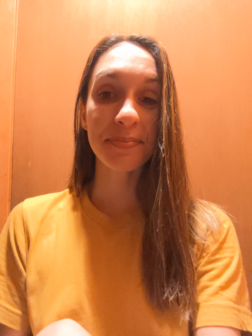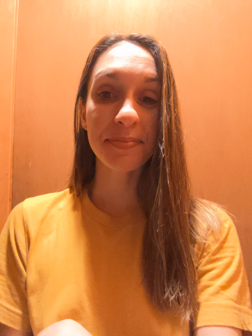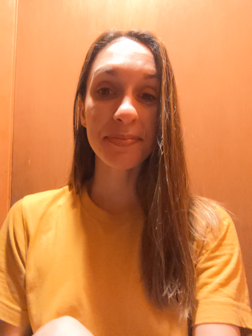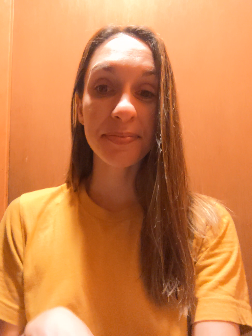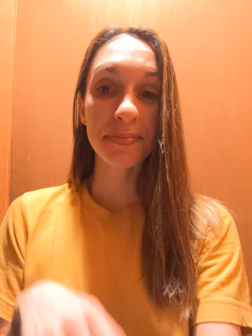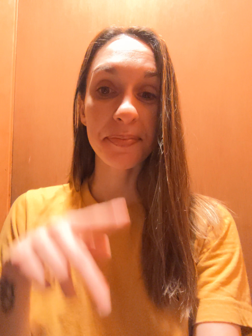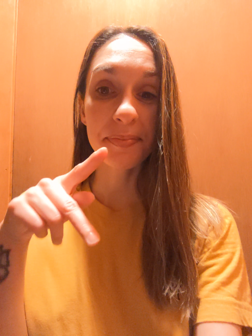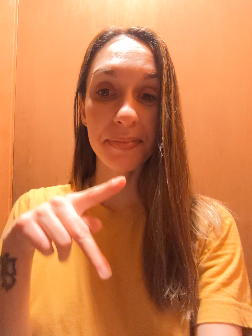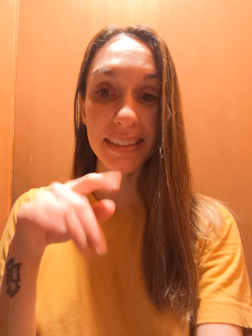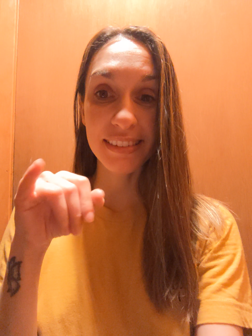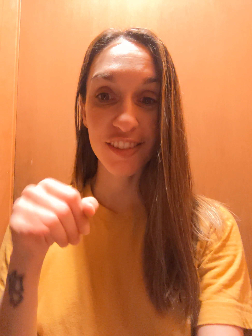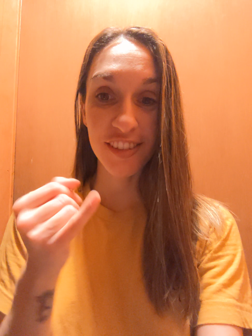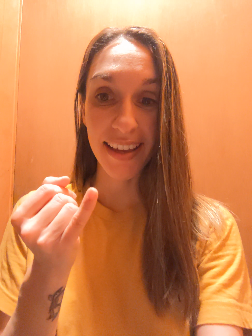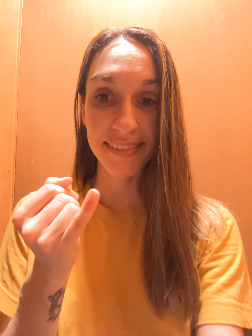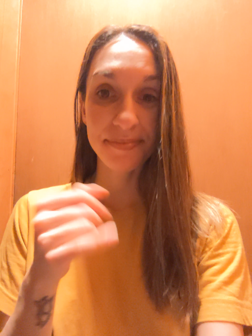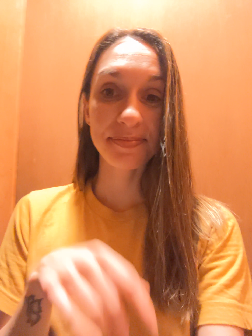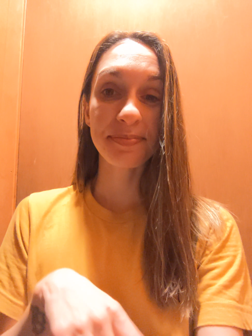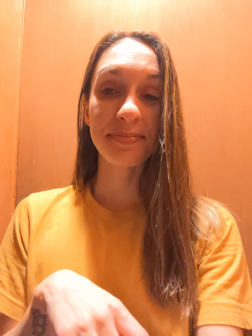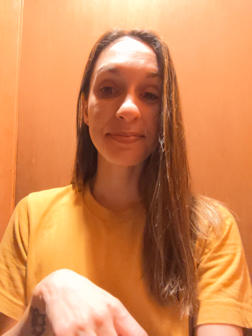pajamas